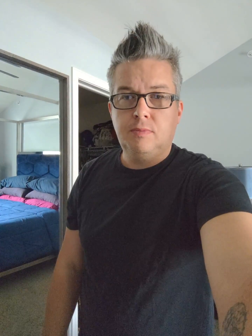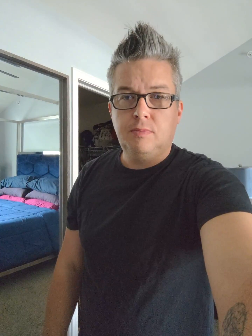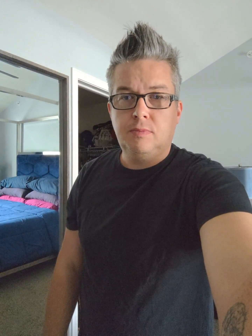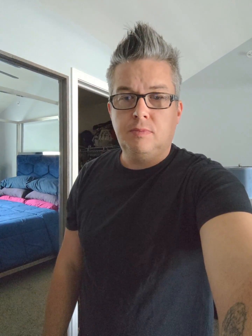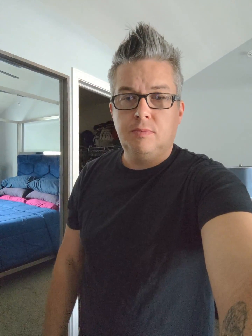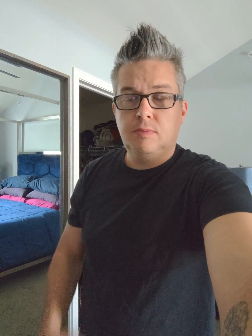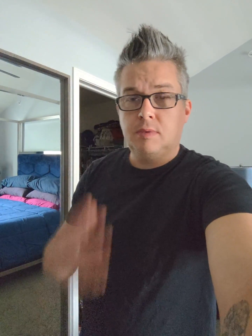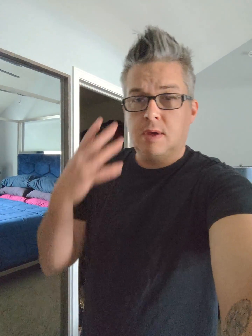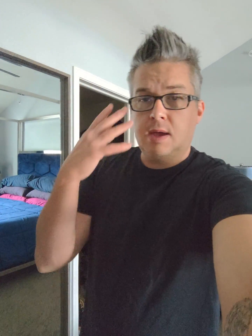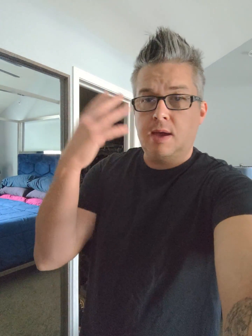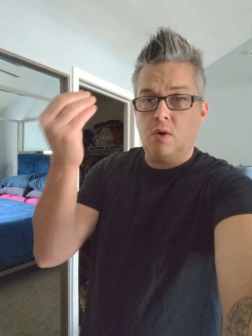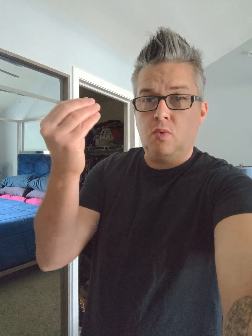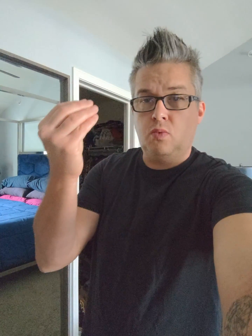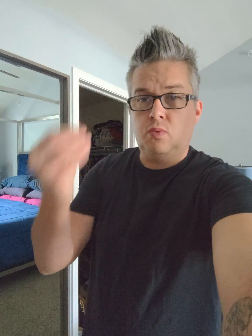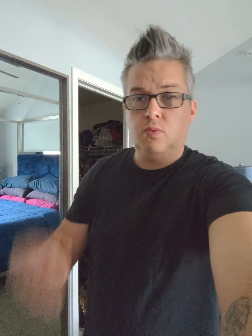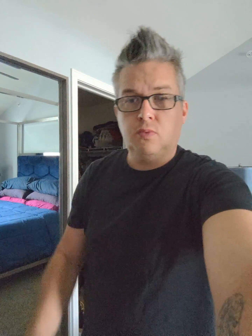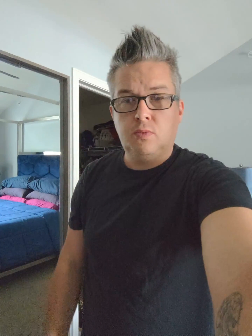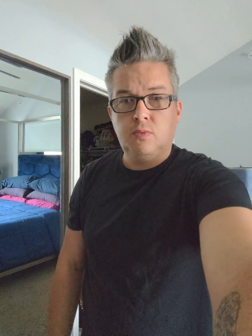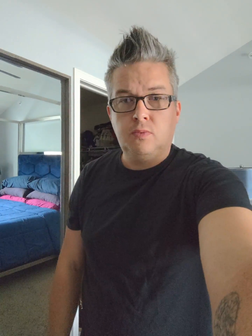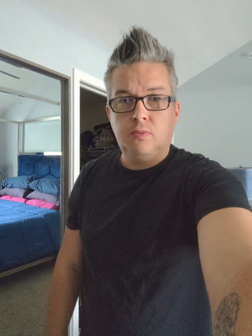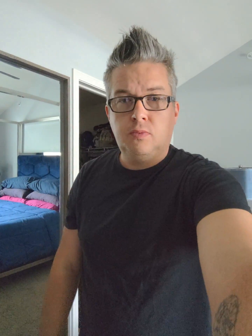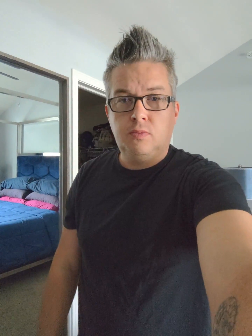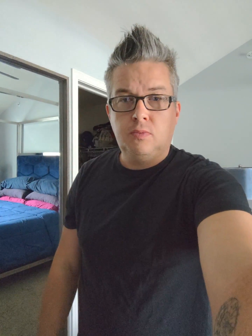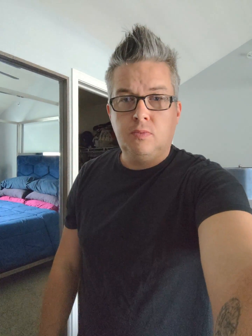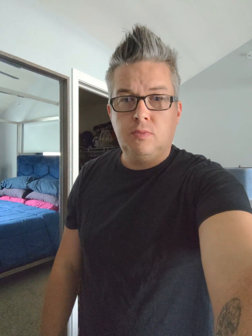got to